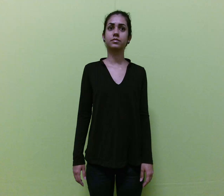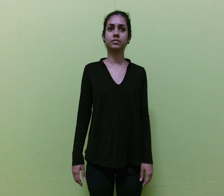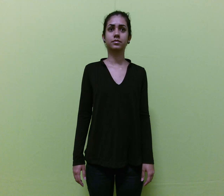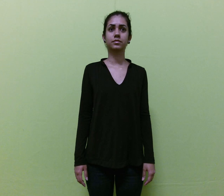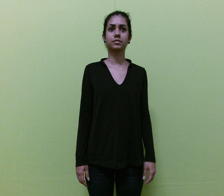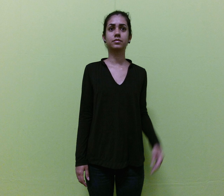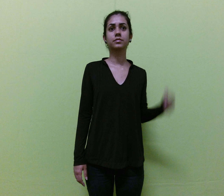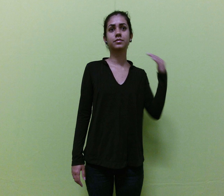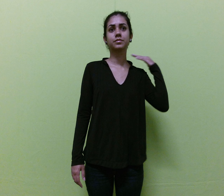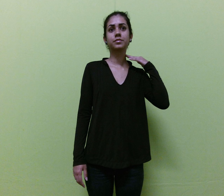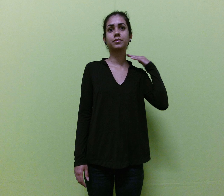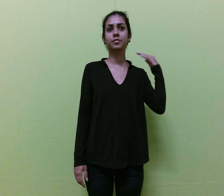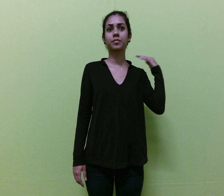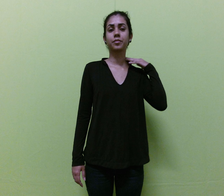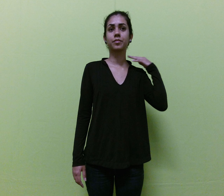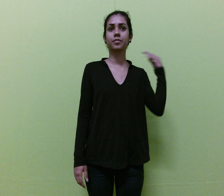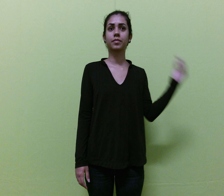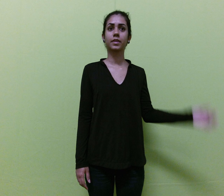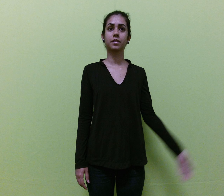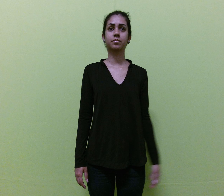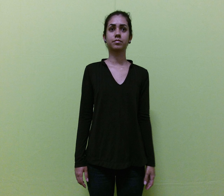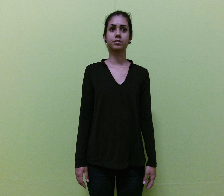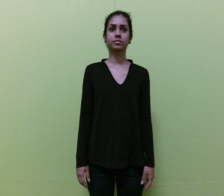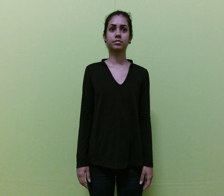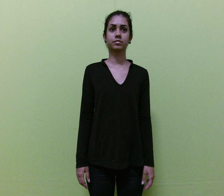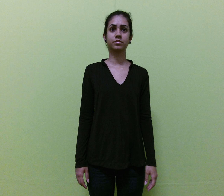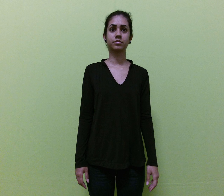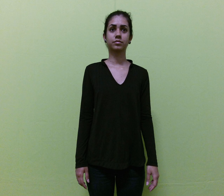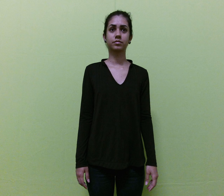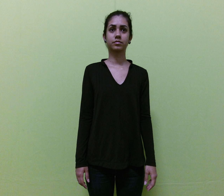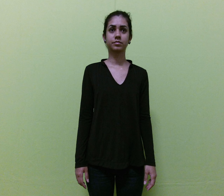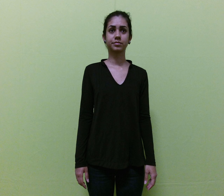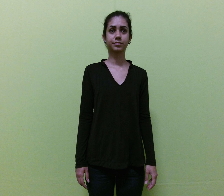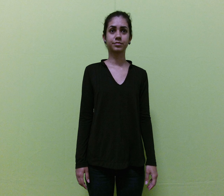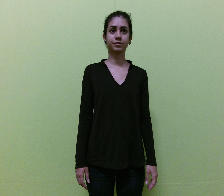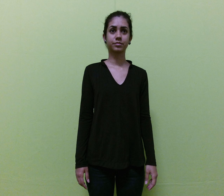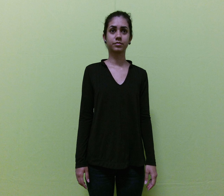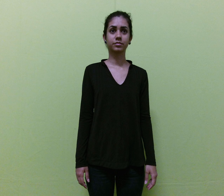banco